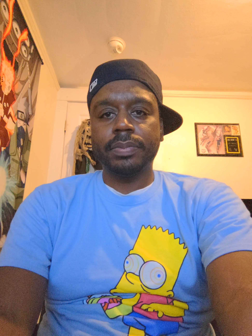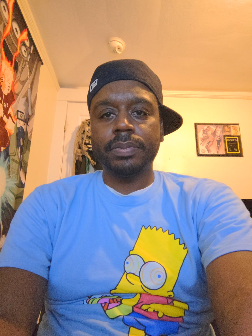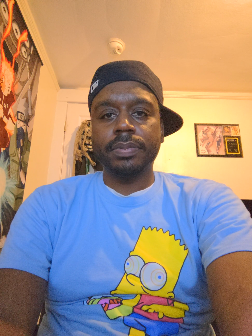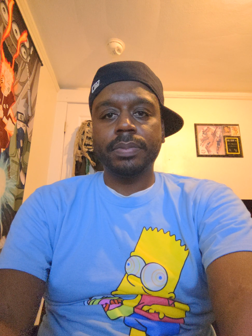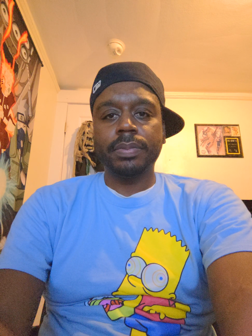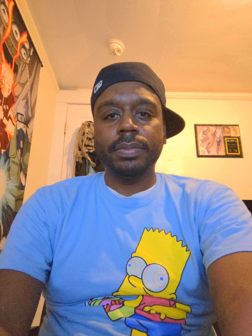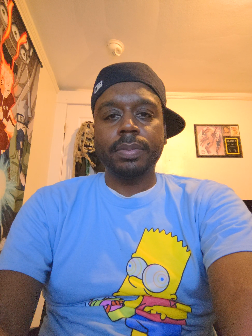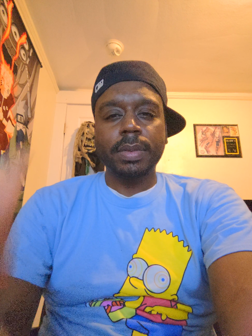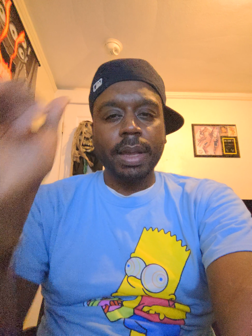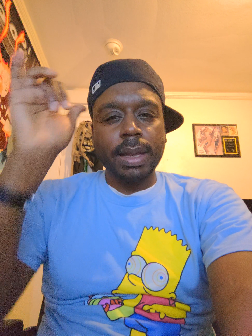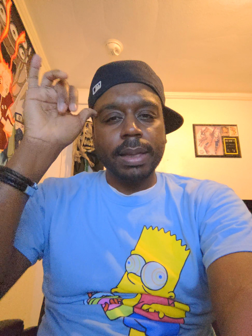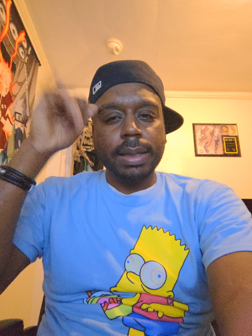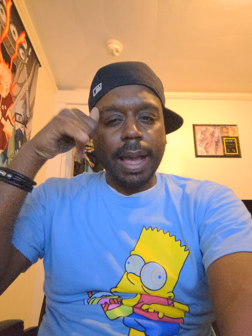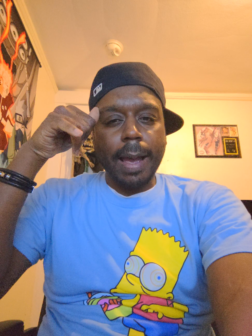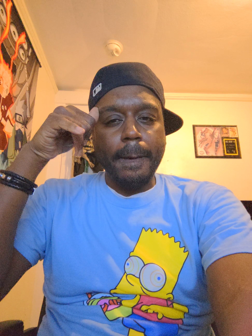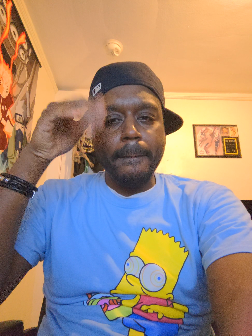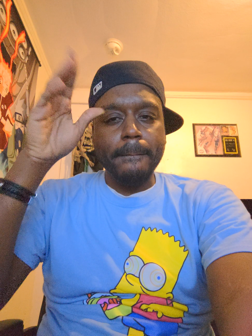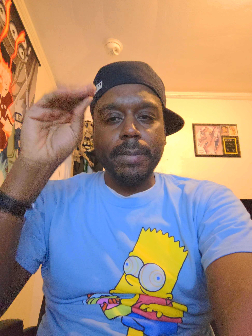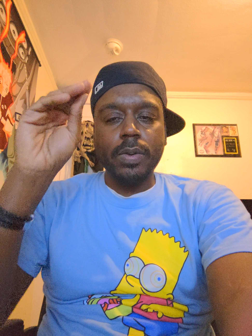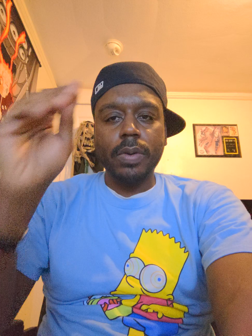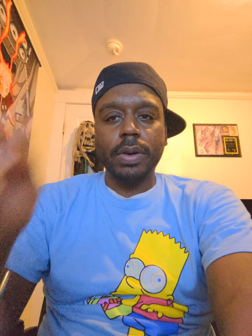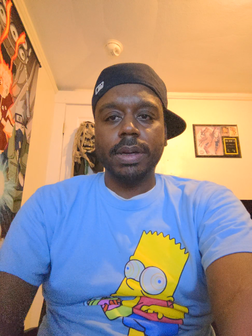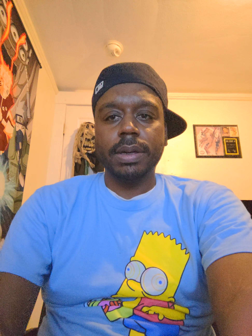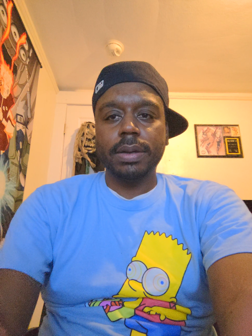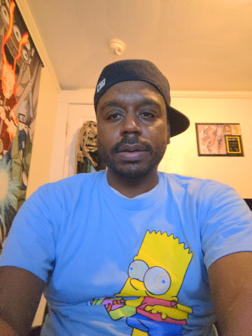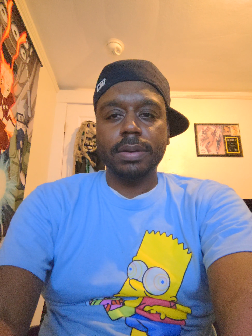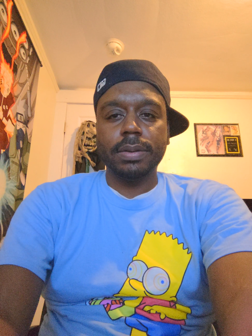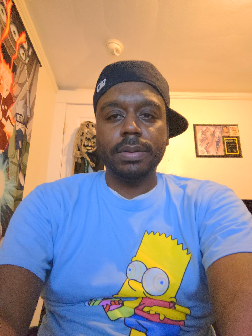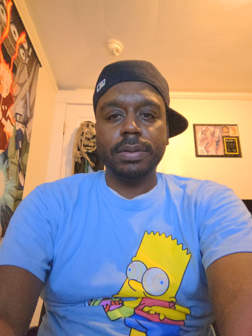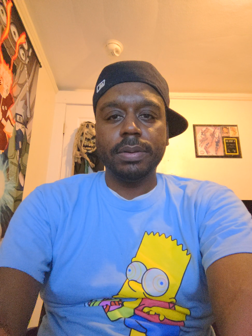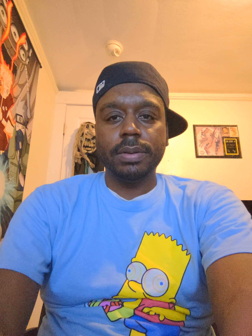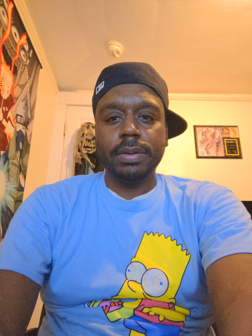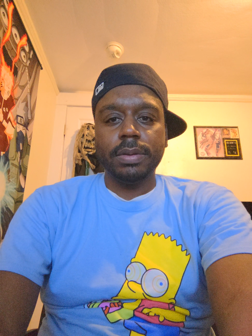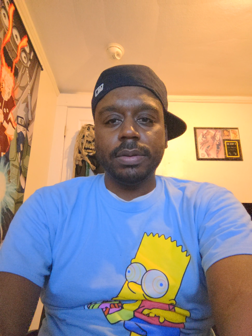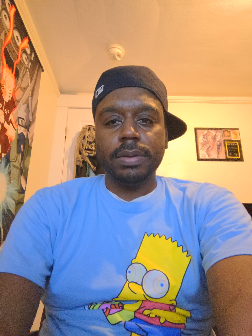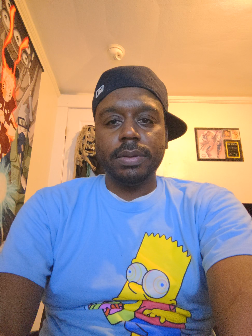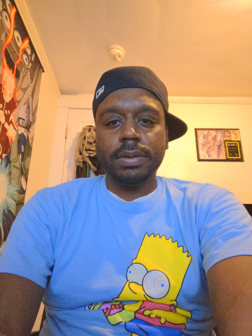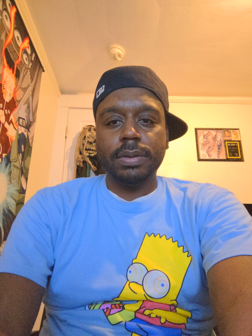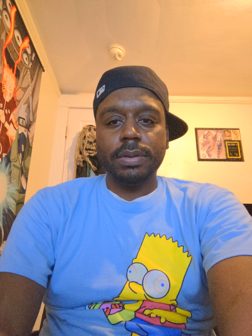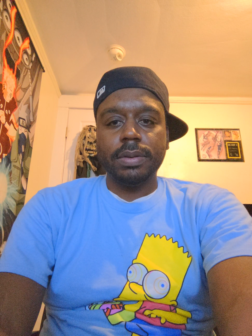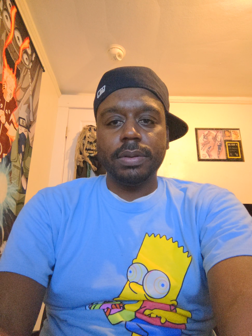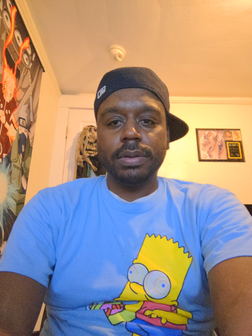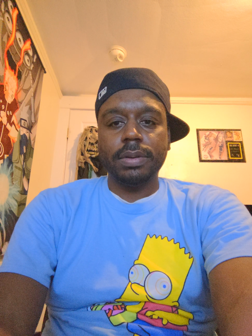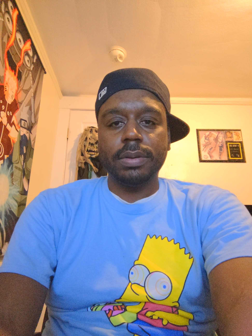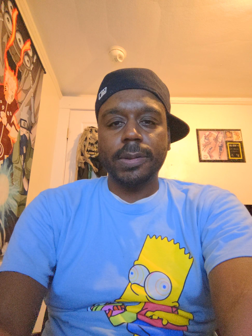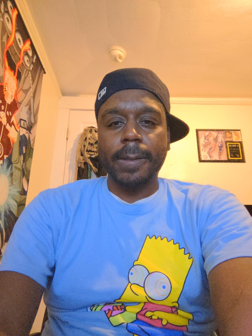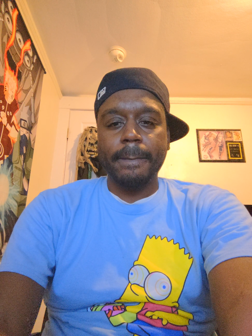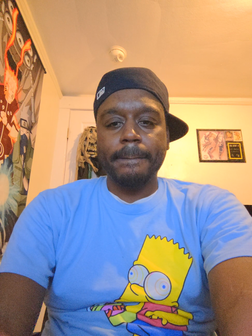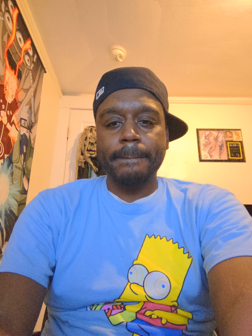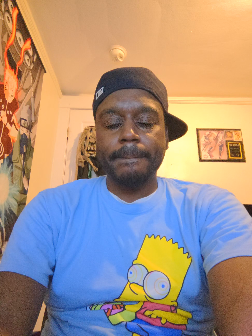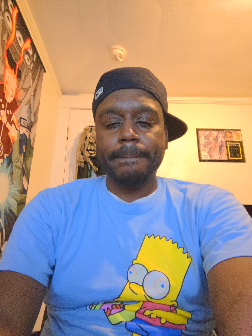cowboy